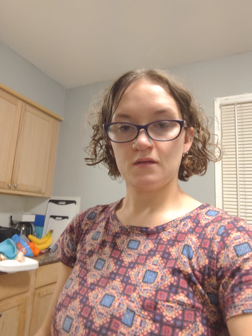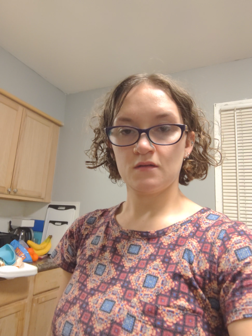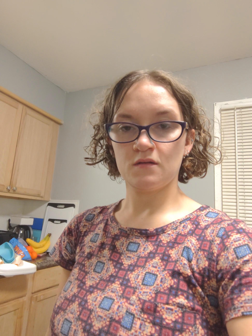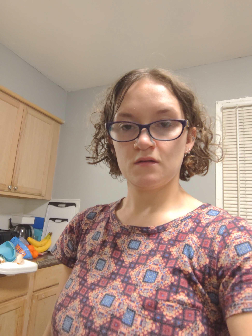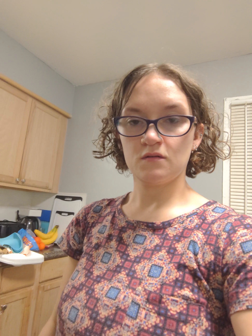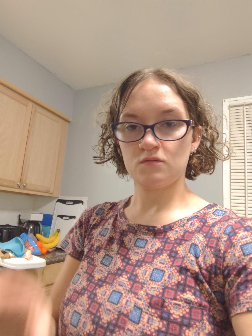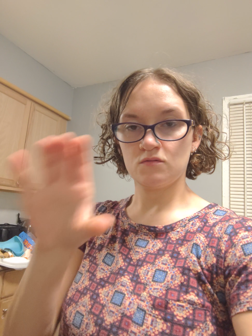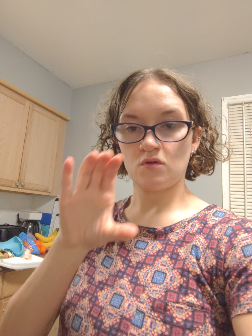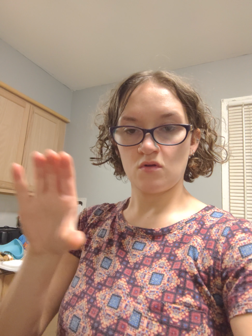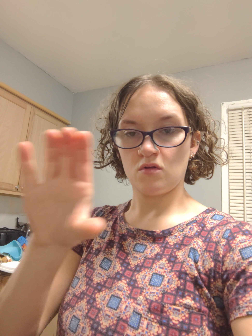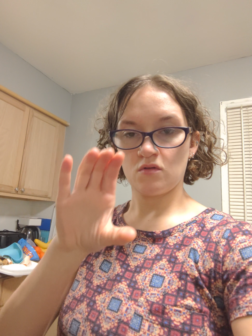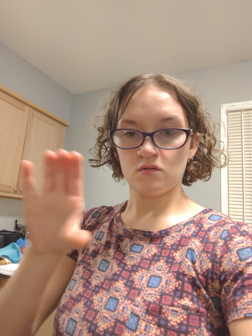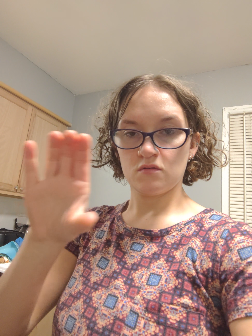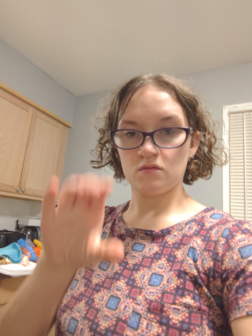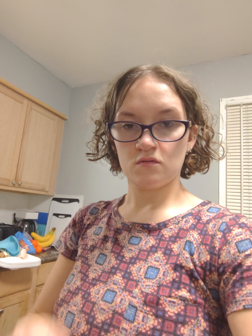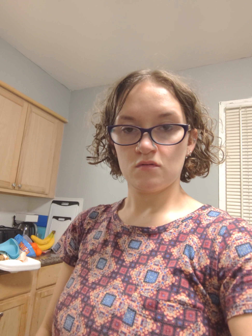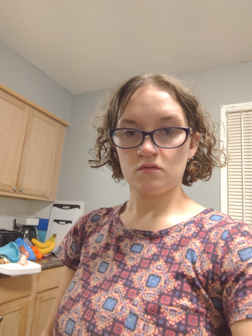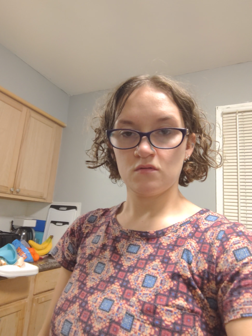chocolate